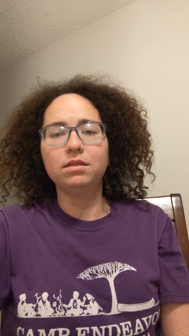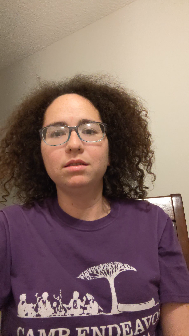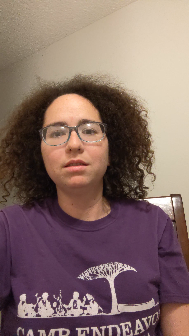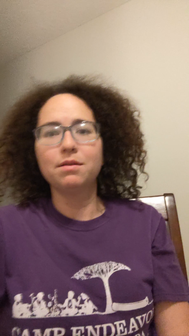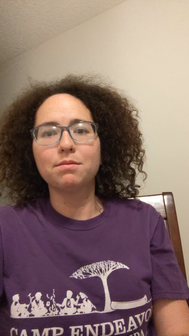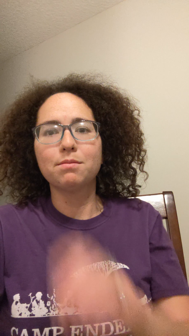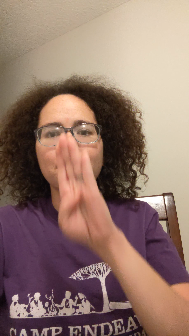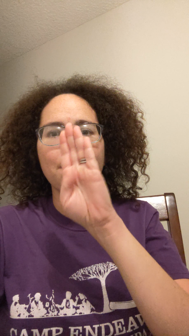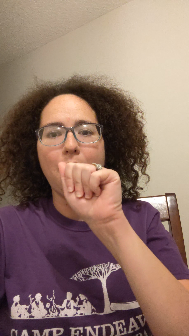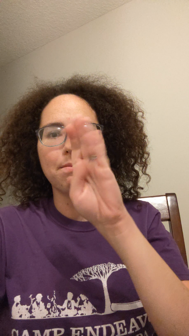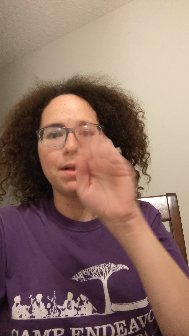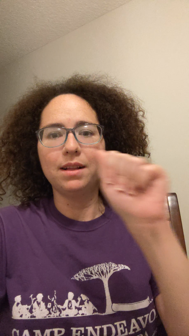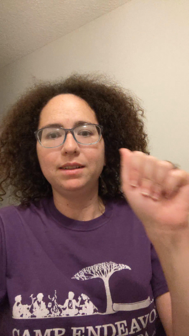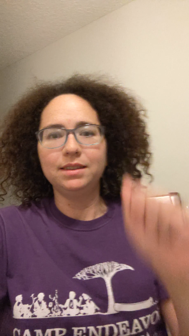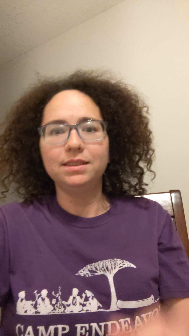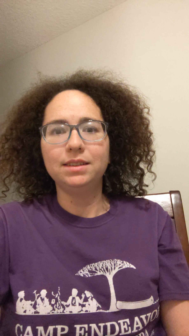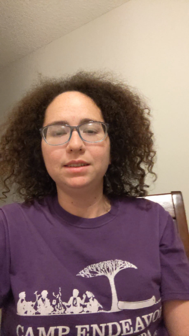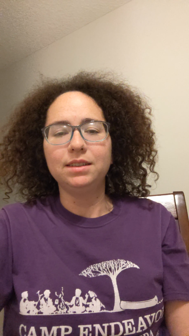baa baa